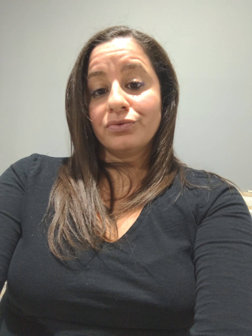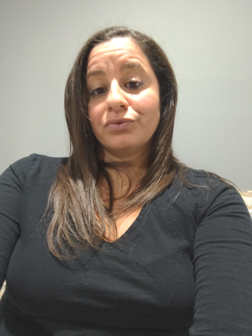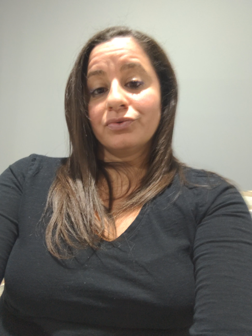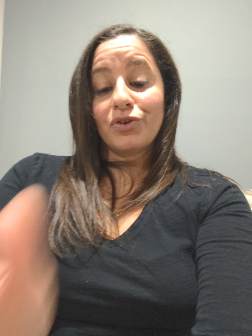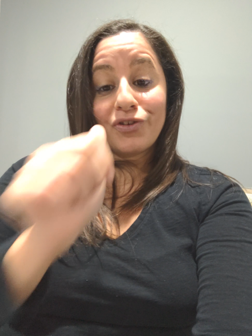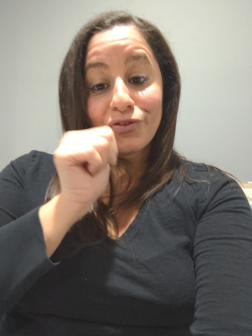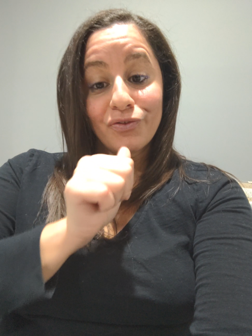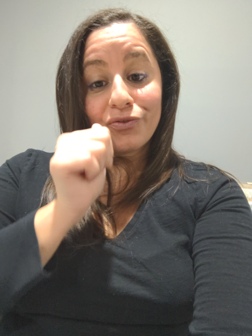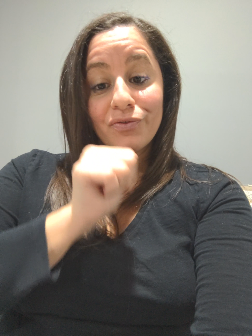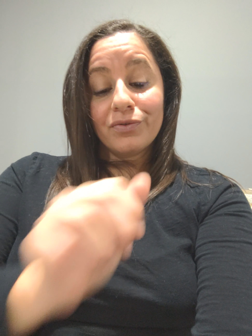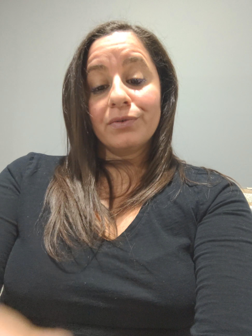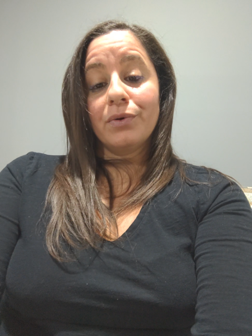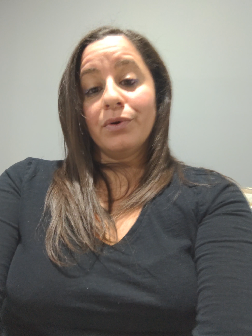girl